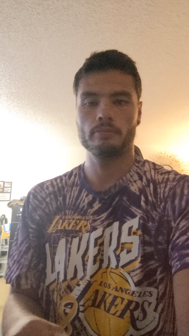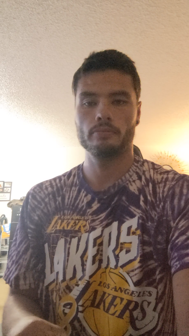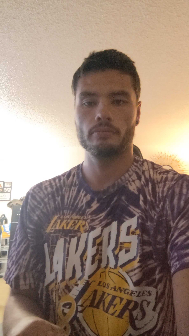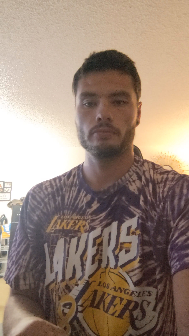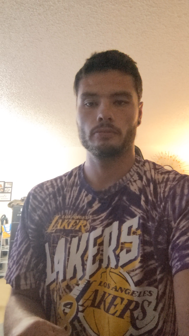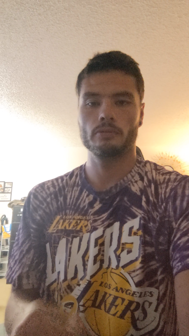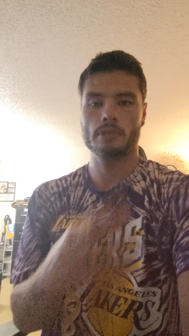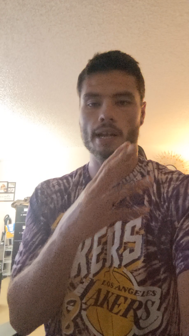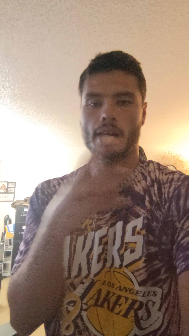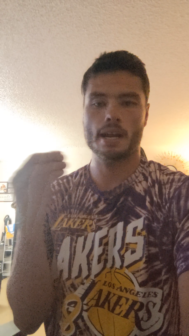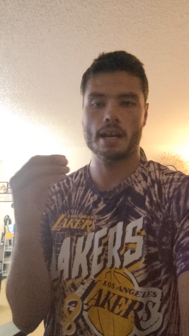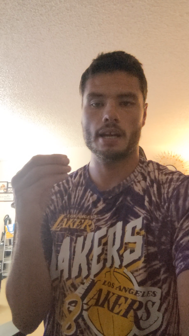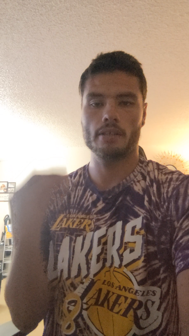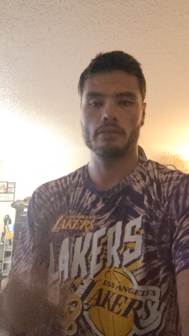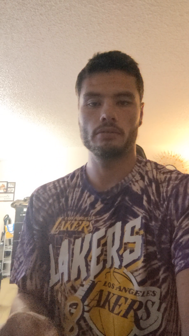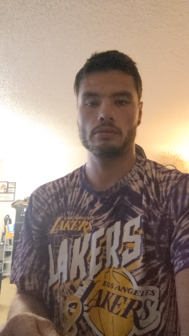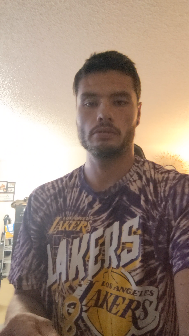and